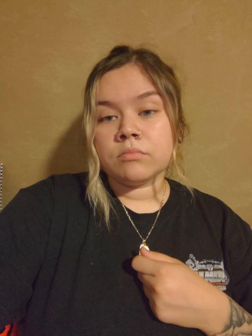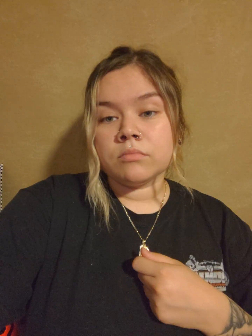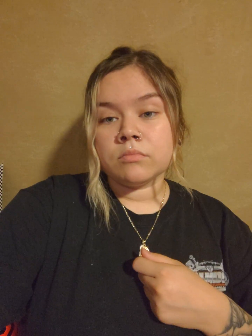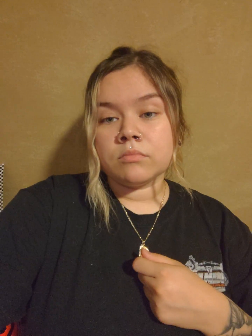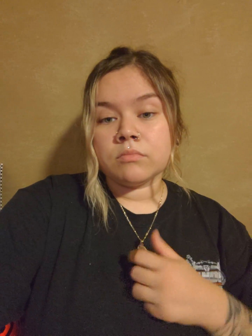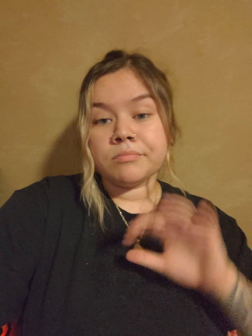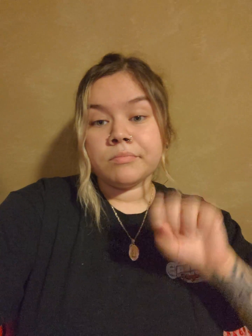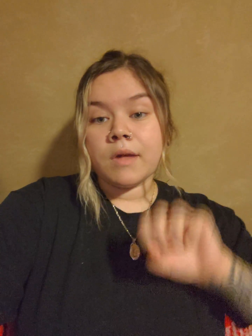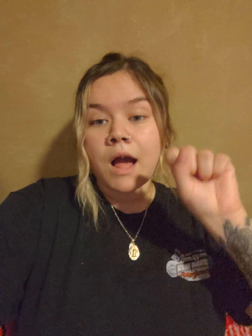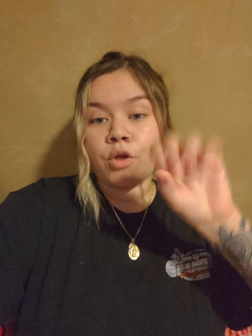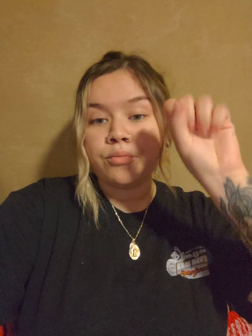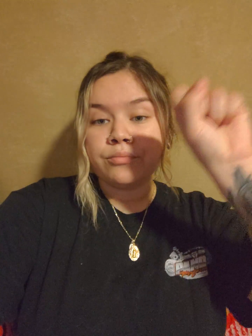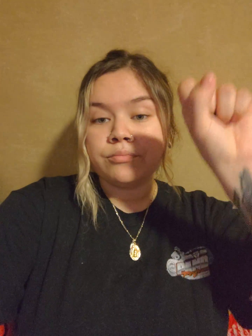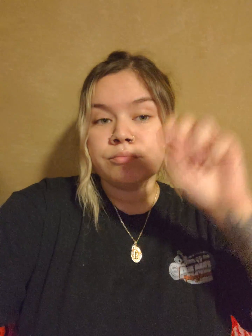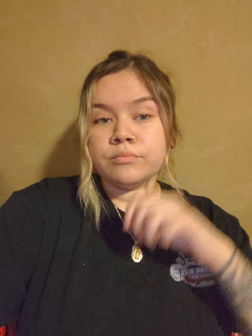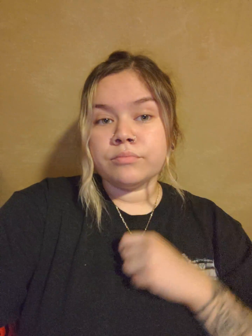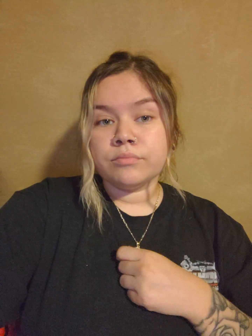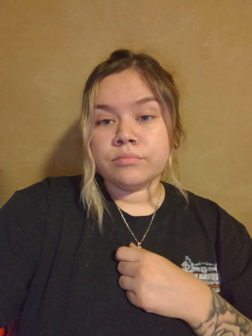ladder